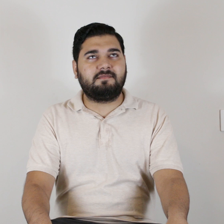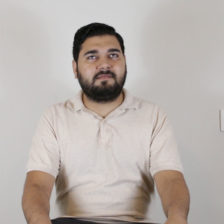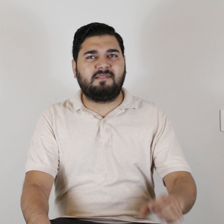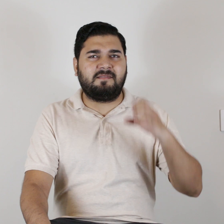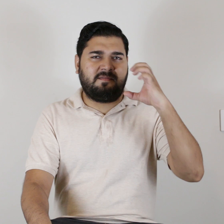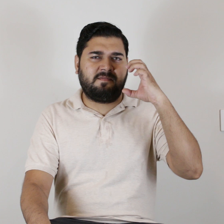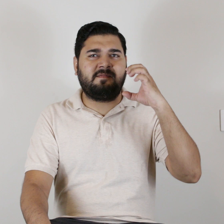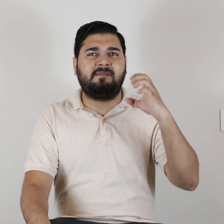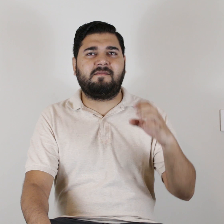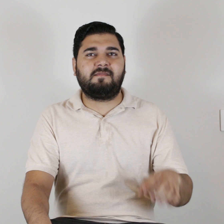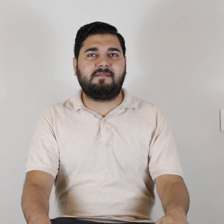stiff